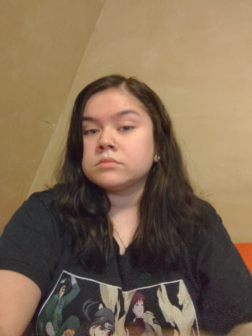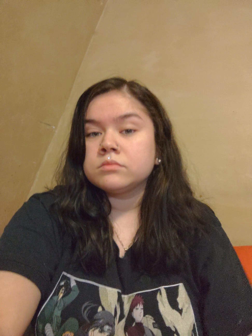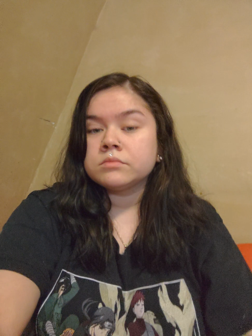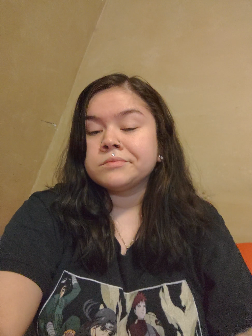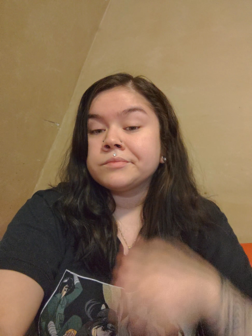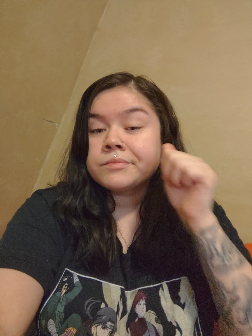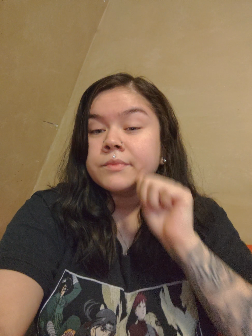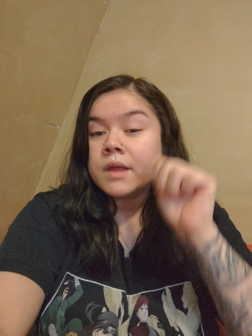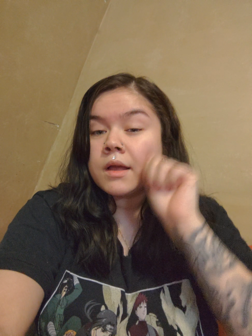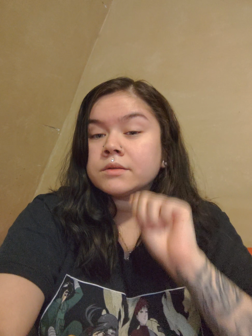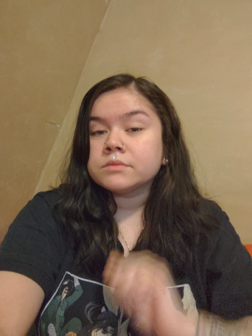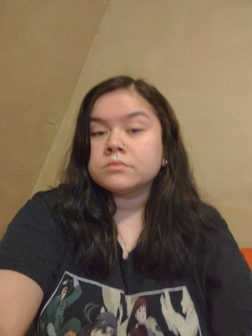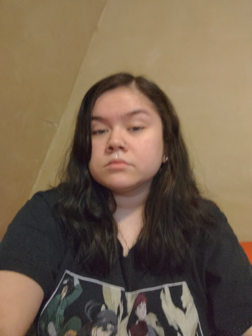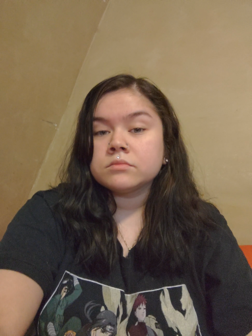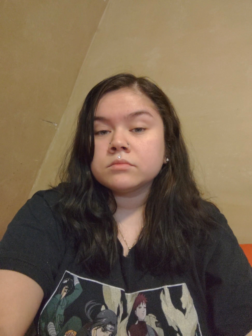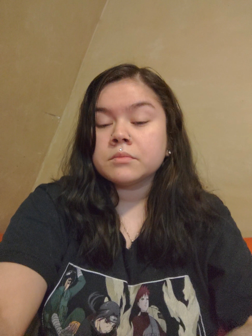aunt